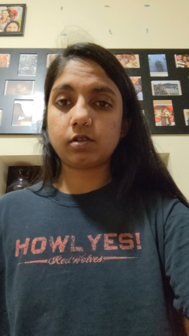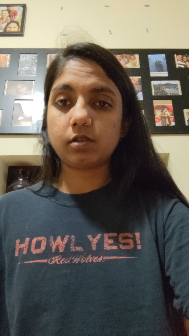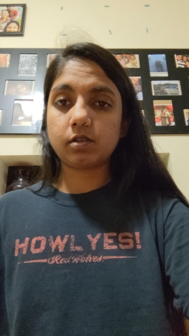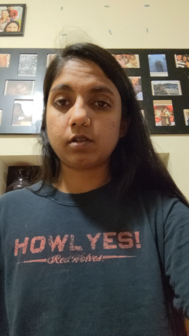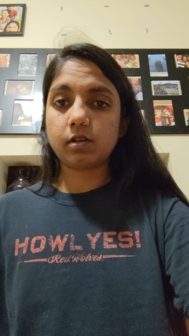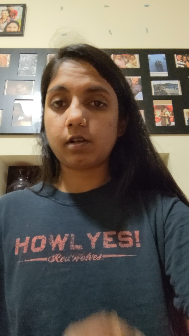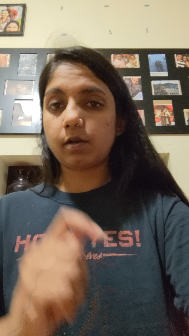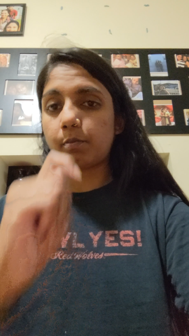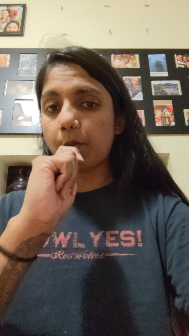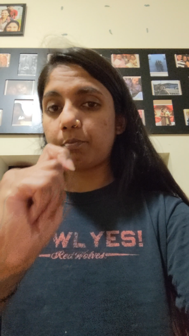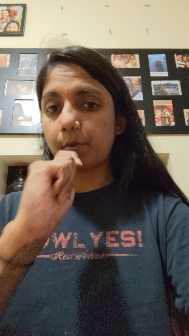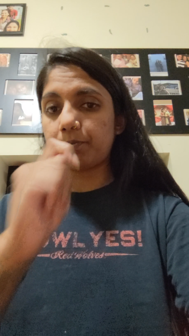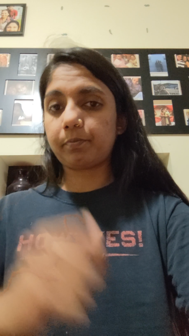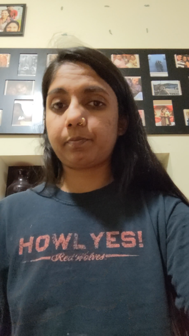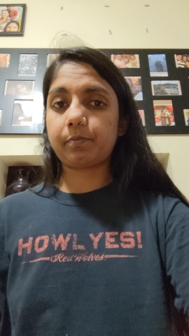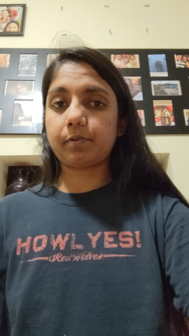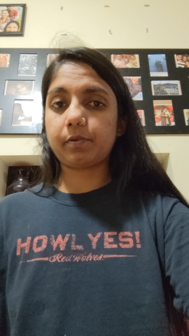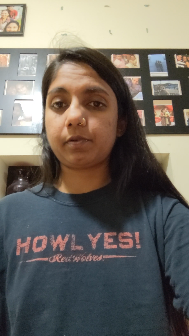popsicle